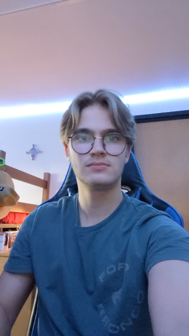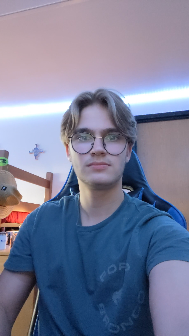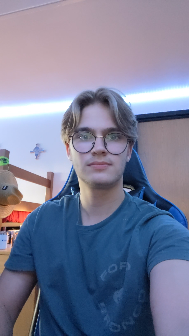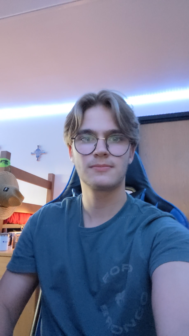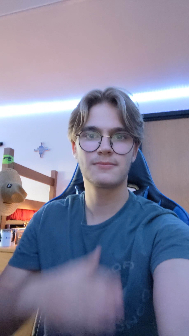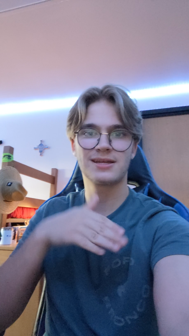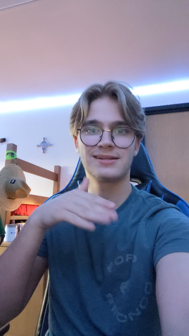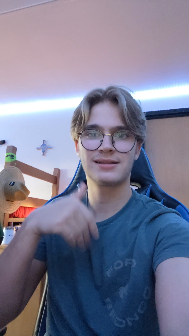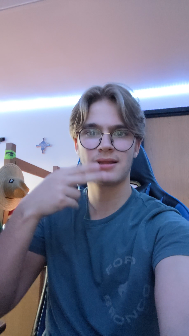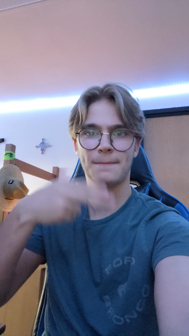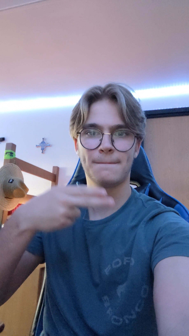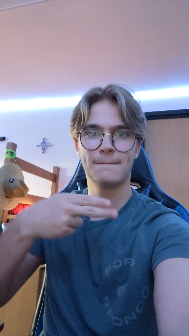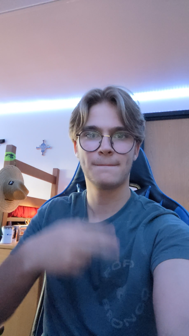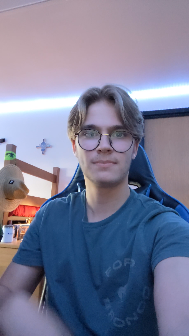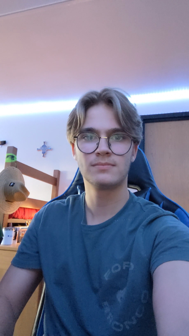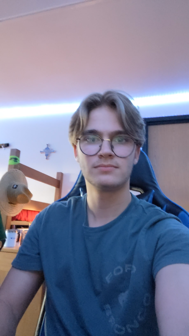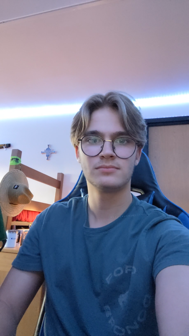pet's name